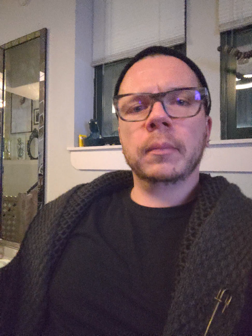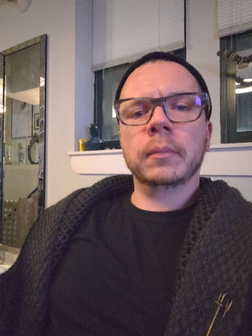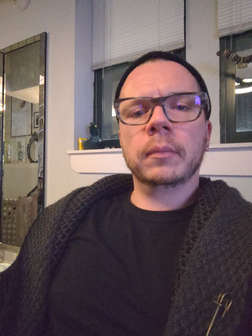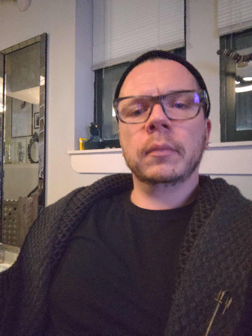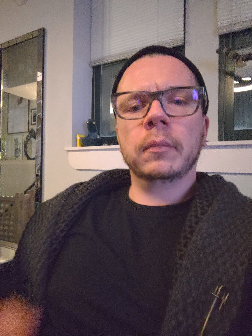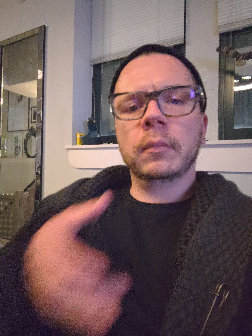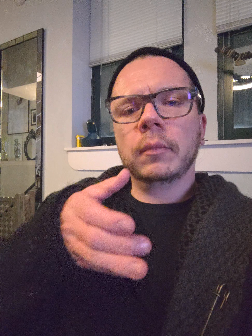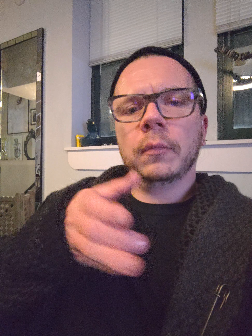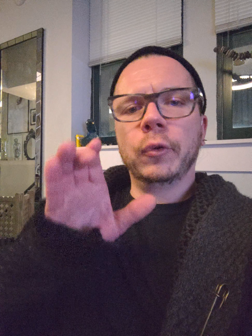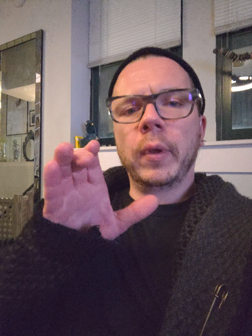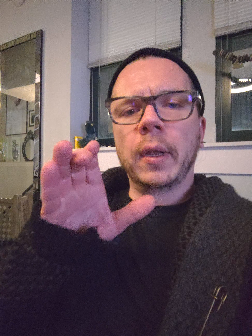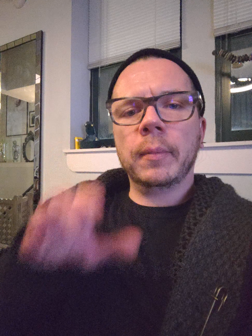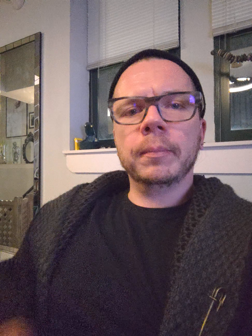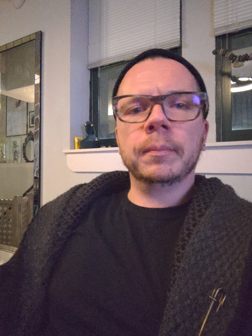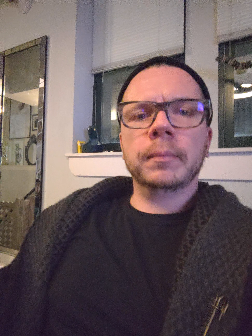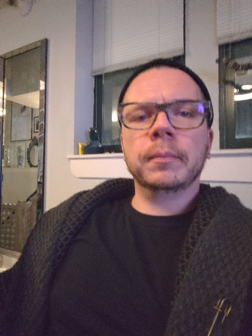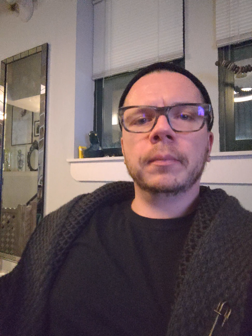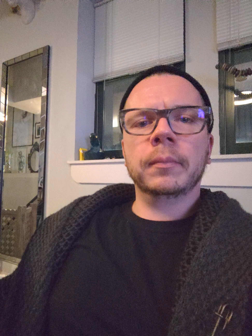drink